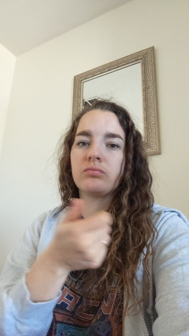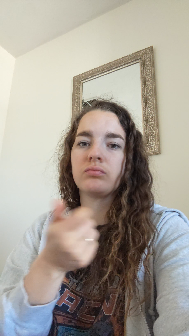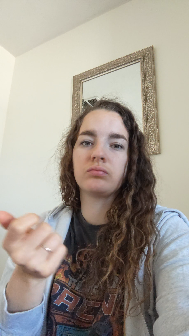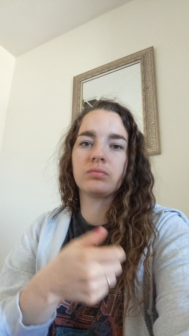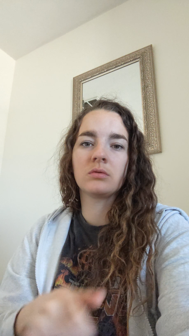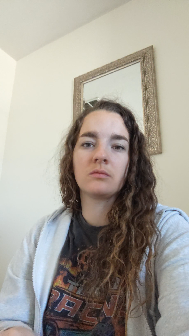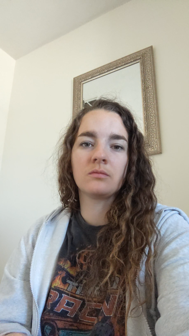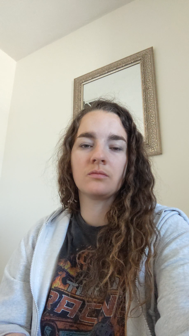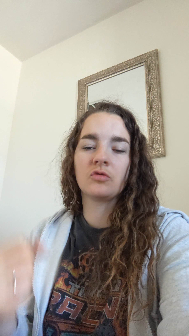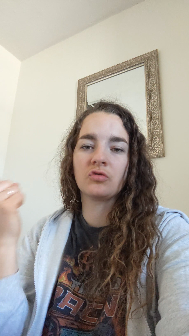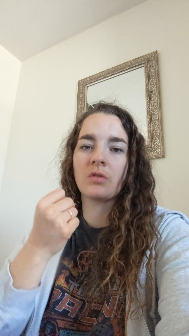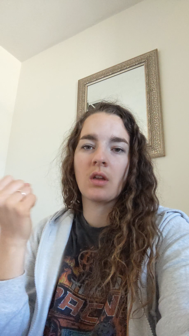shake